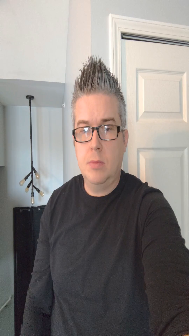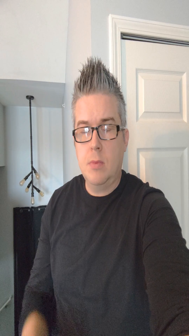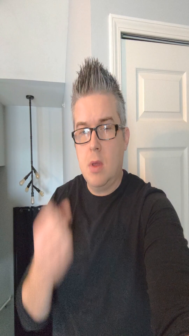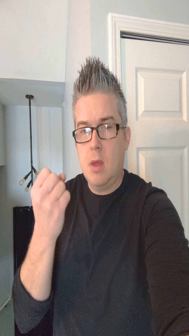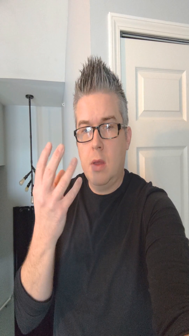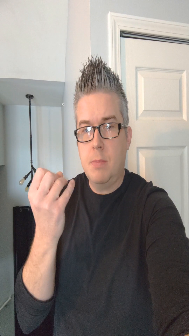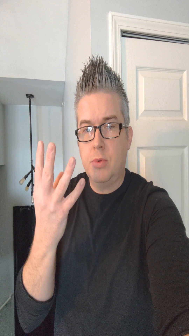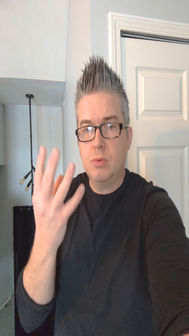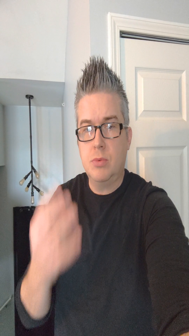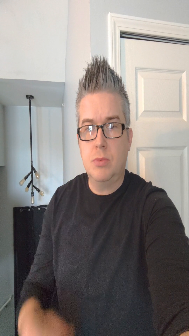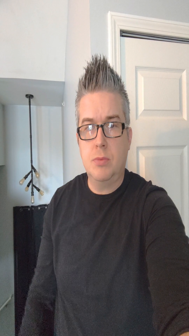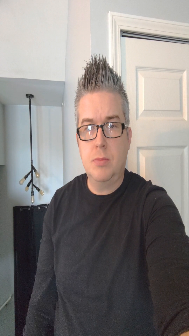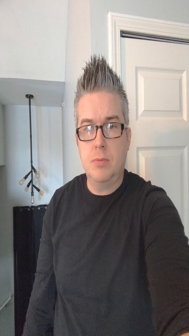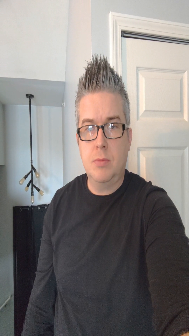many